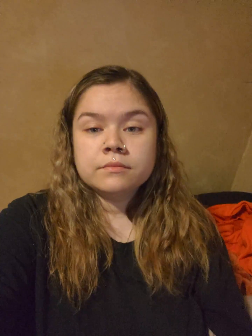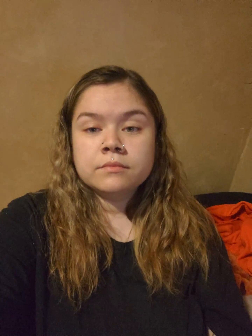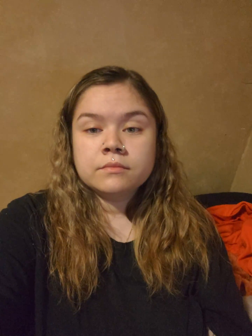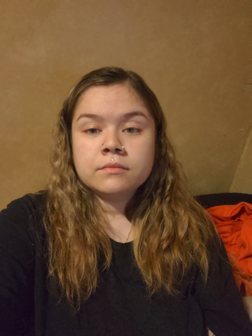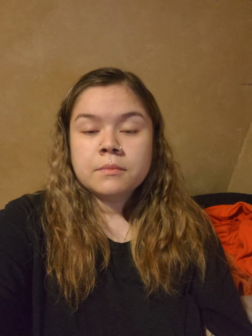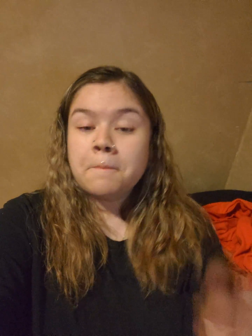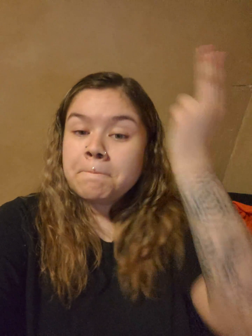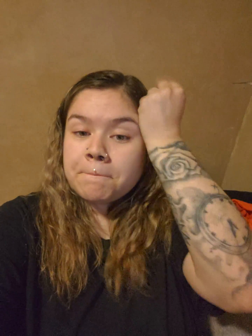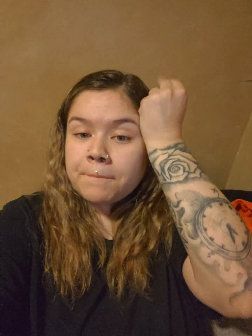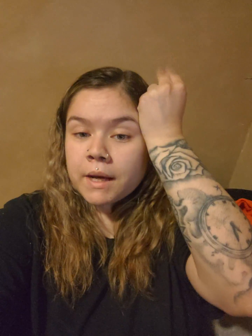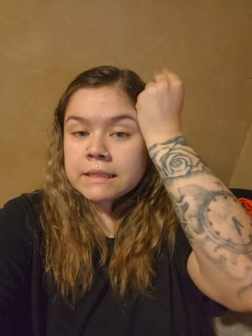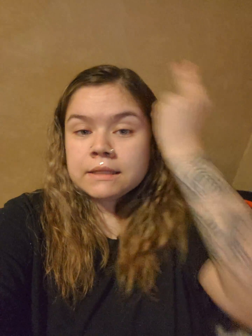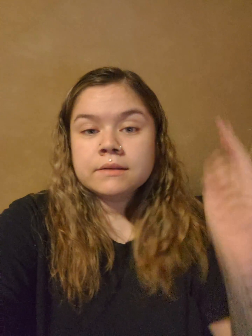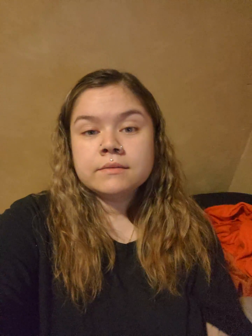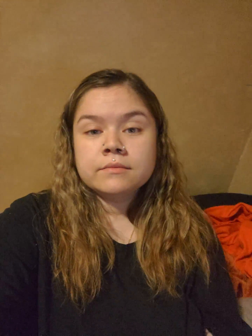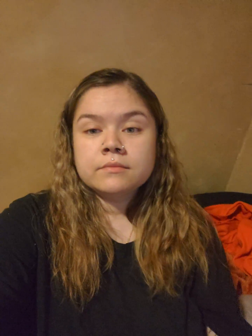bunny